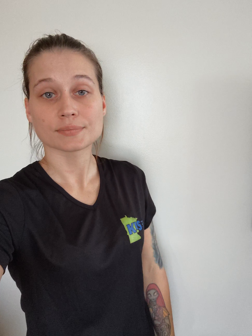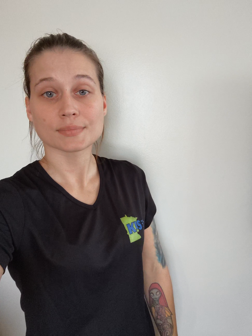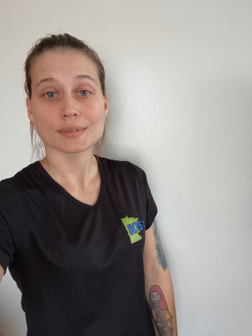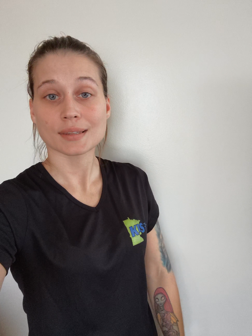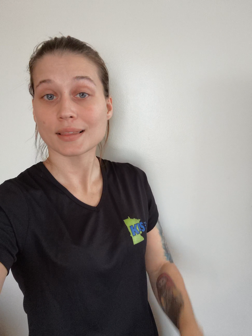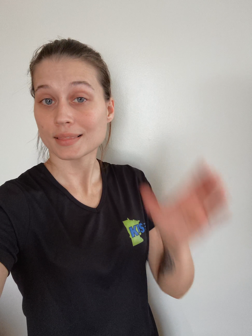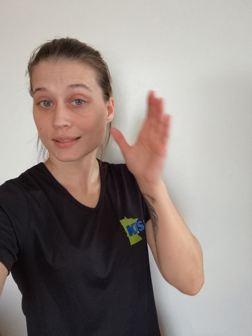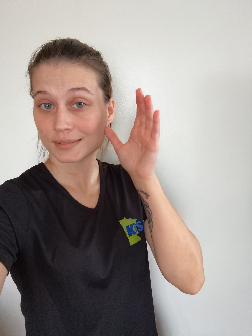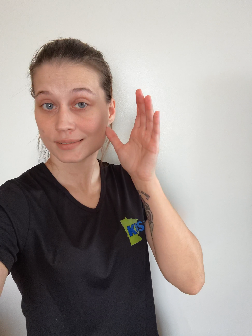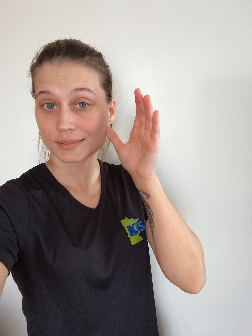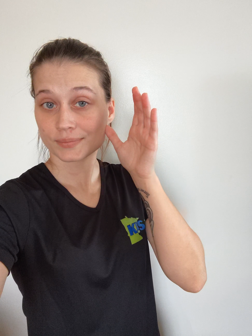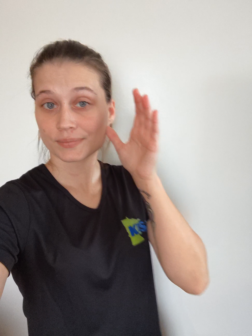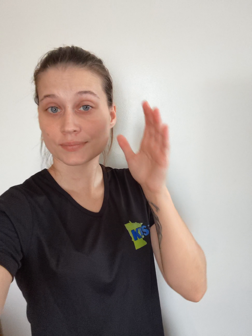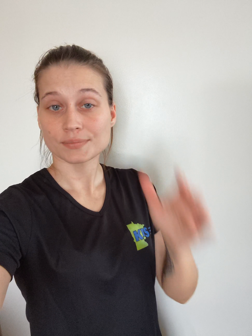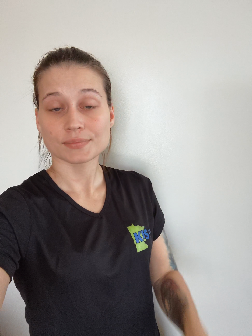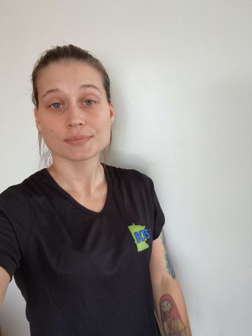listen